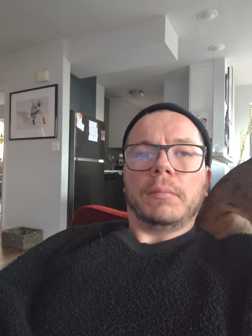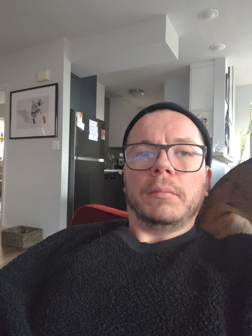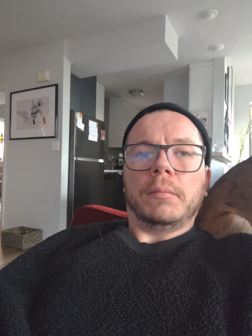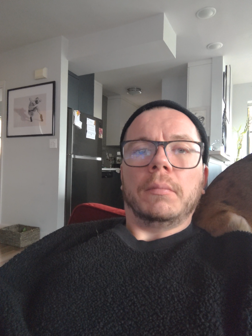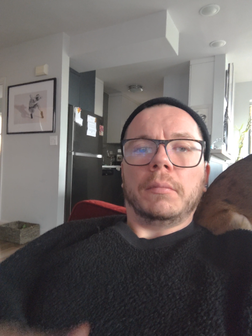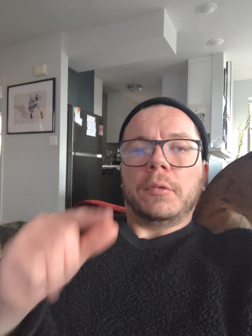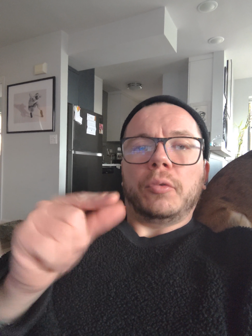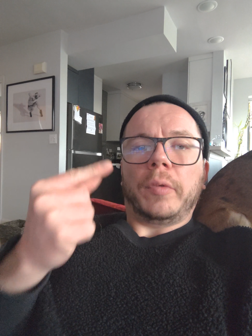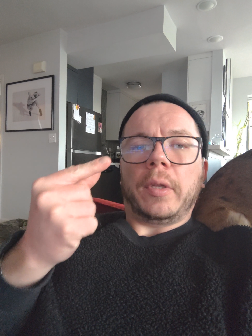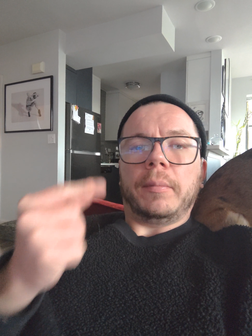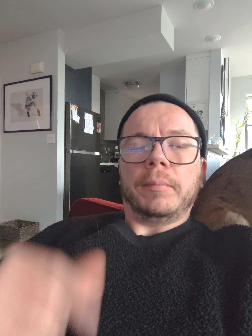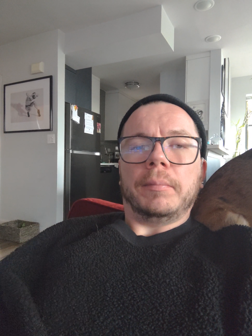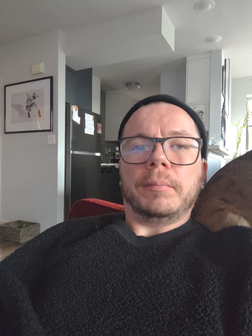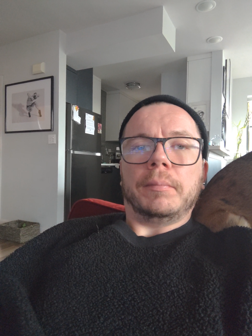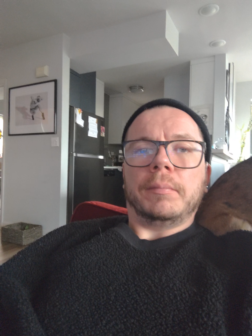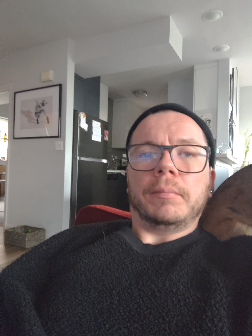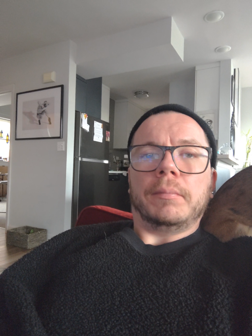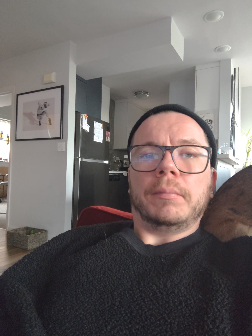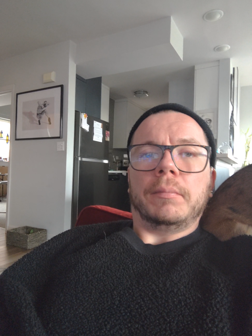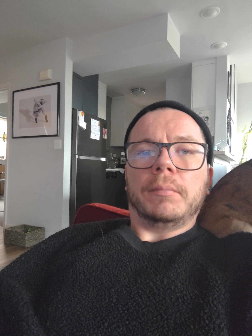green